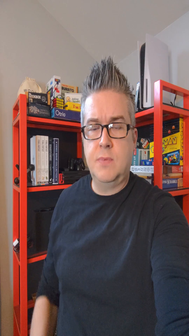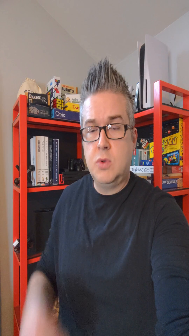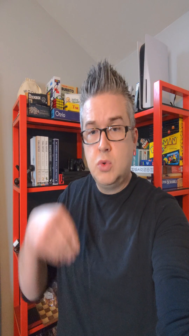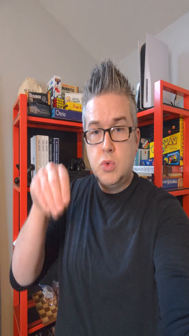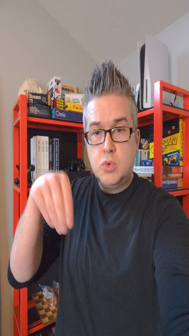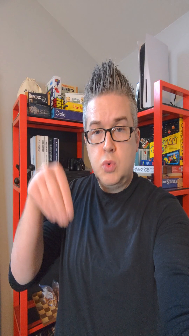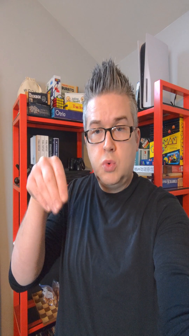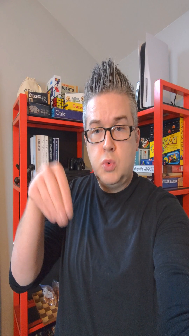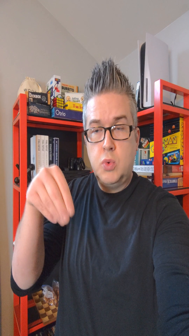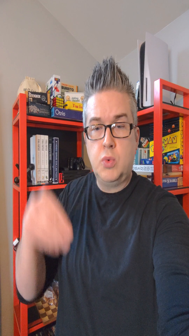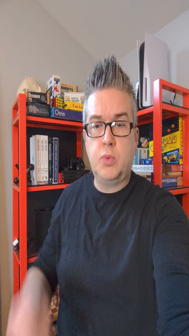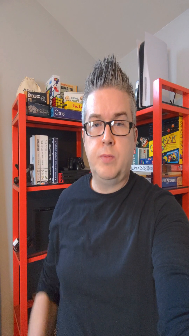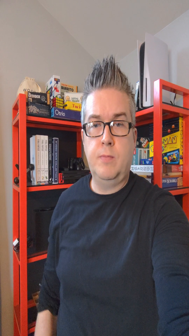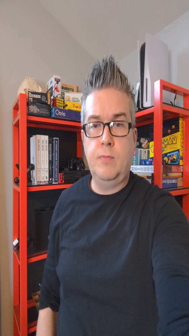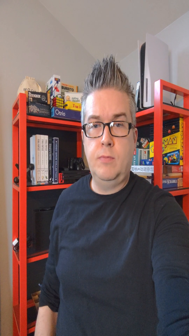store